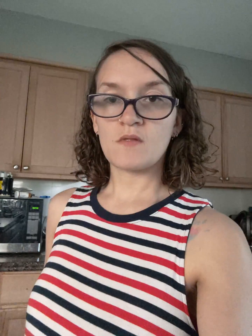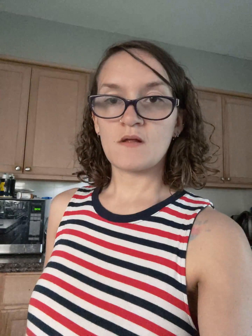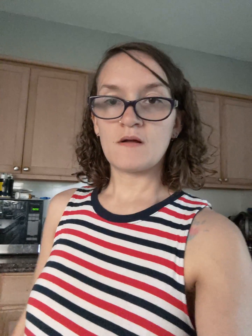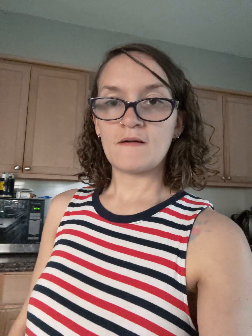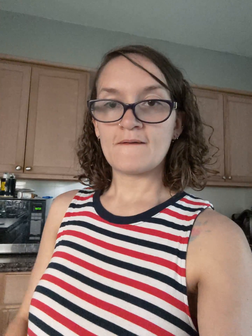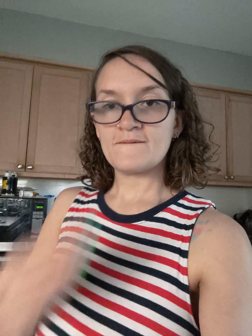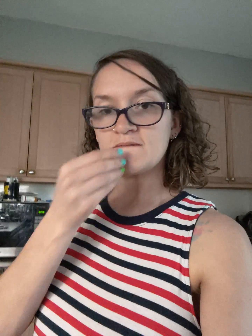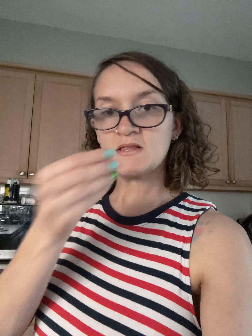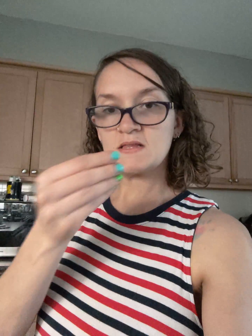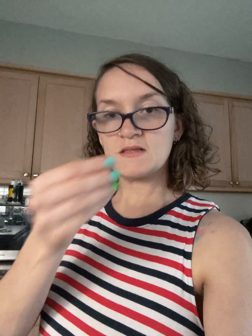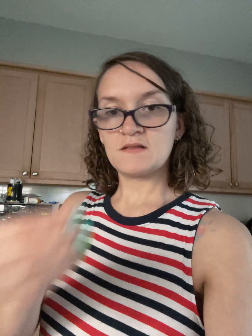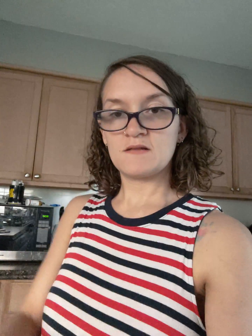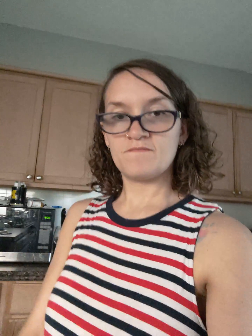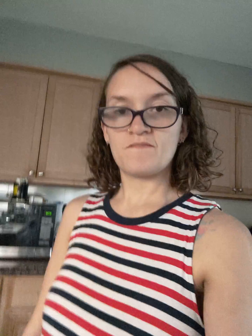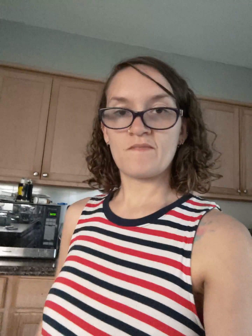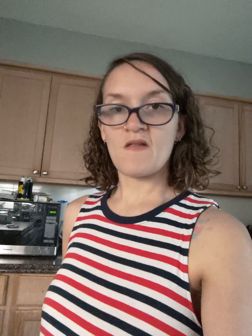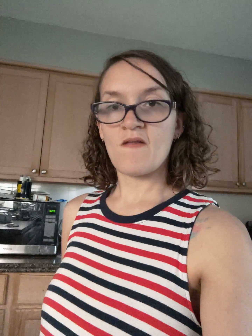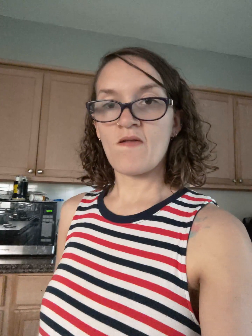feed